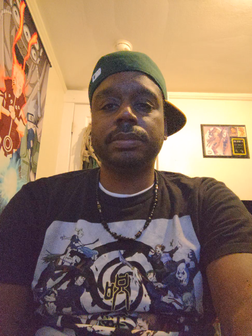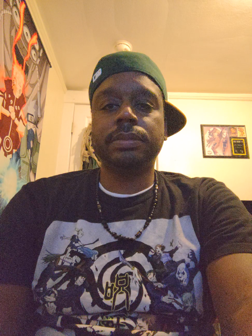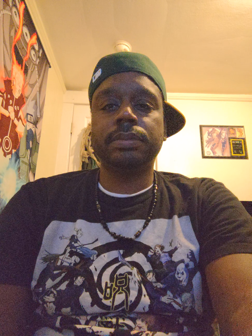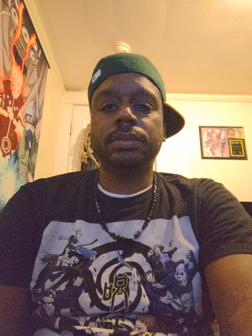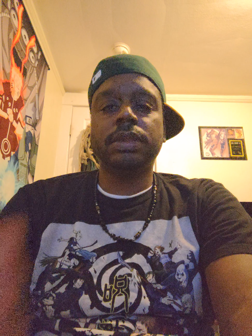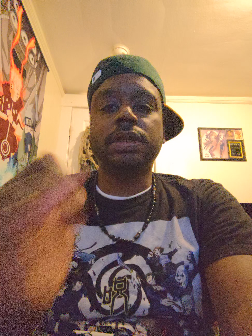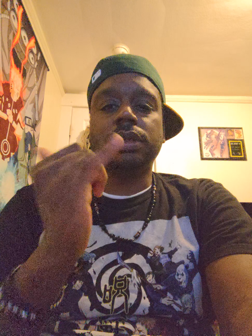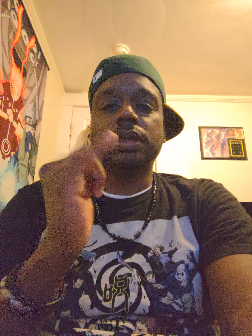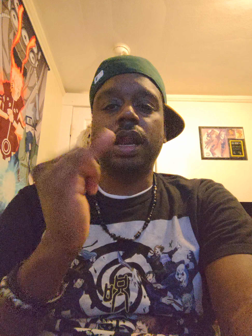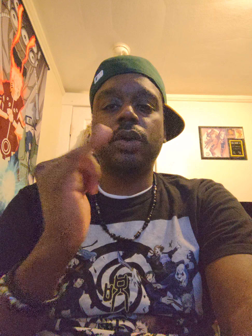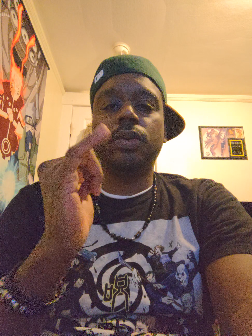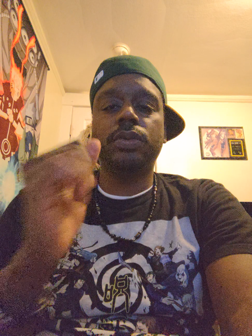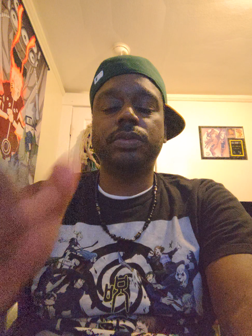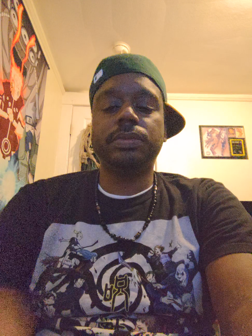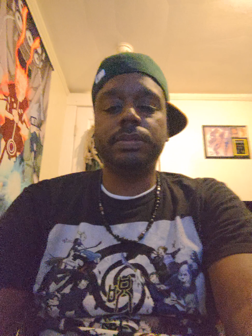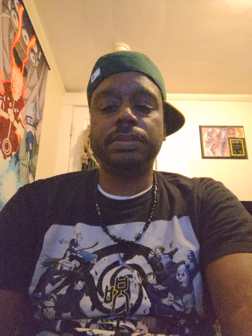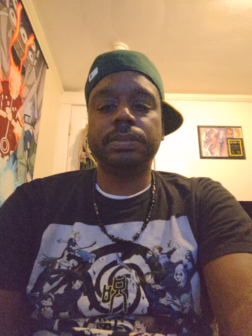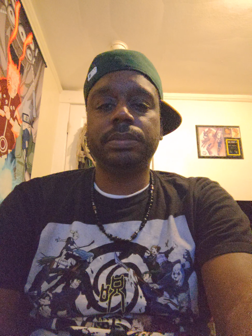yellow